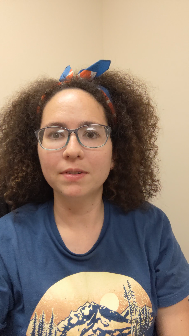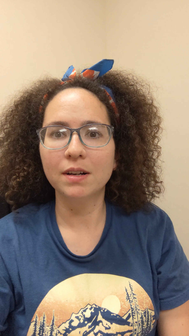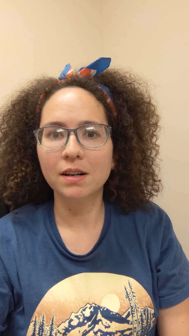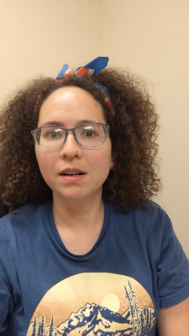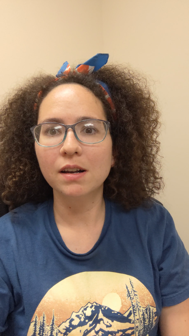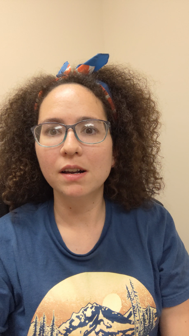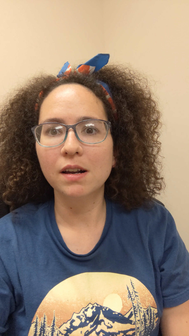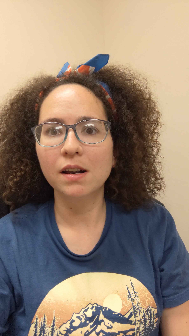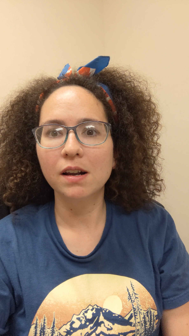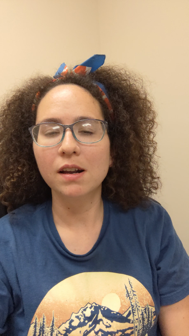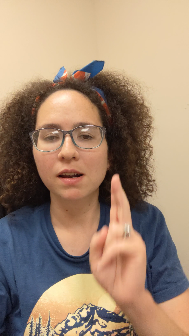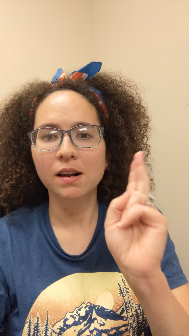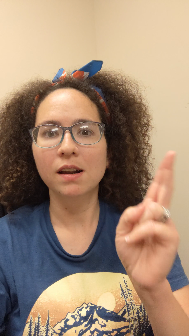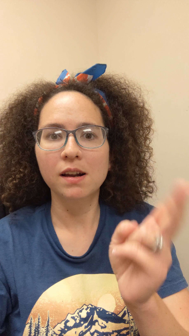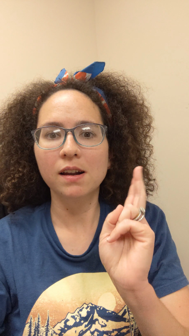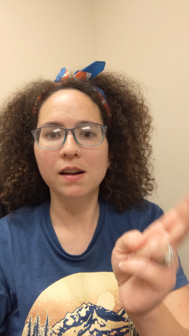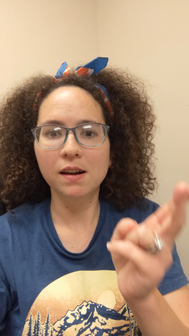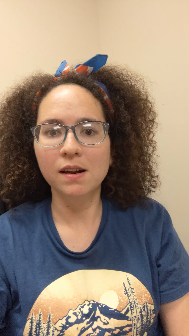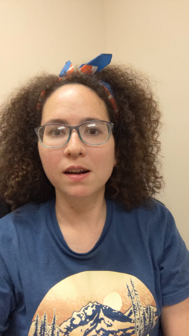hurry